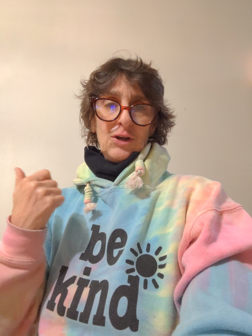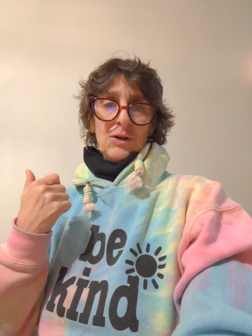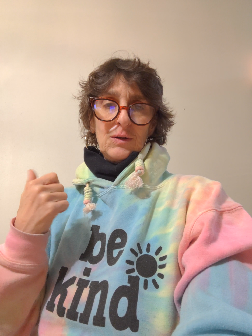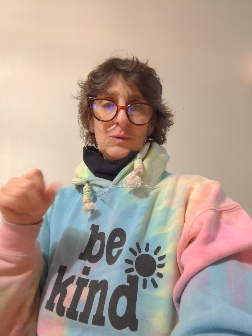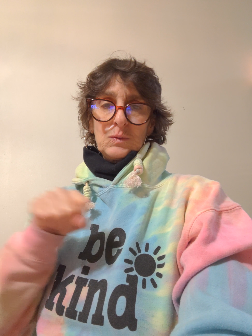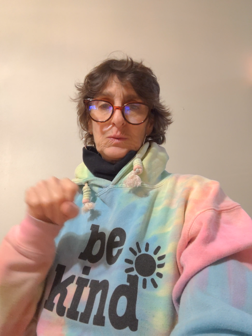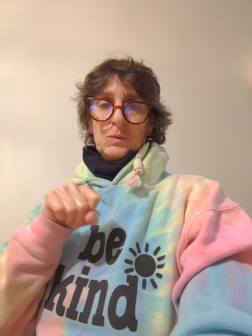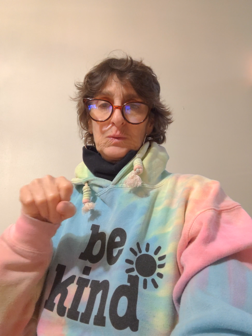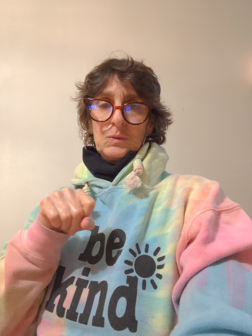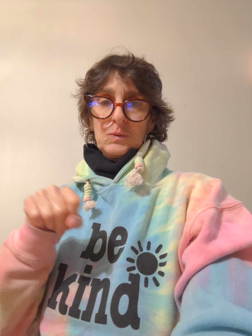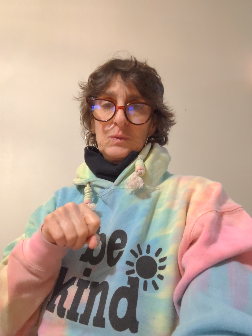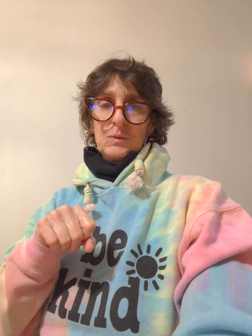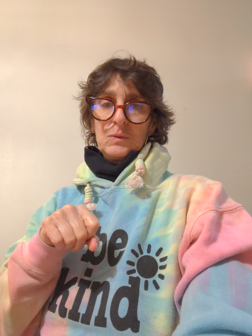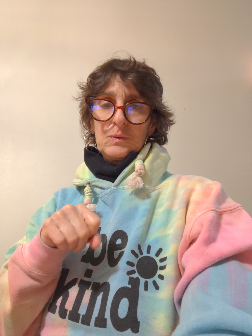shoe